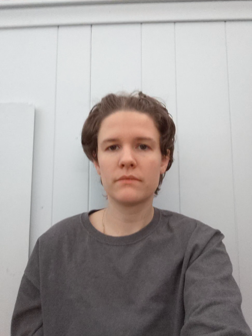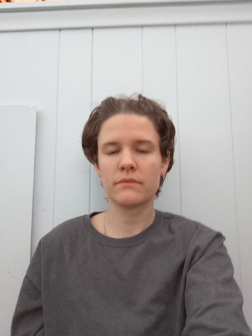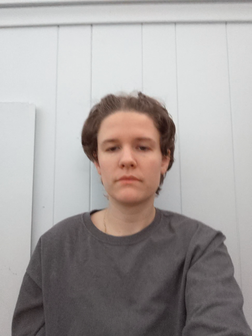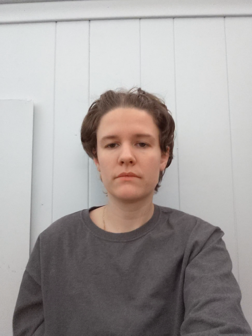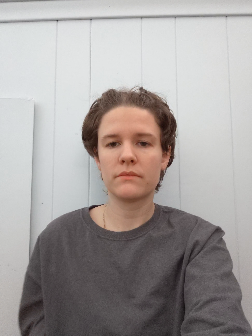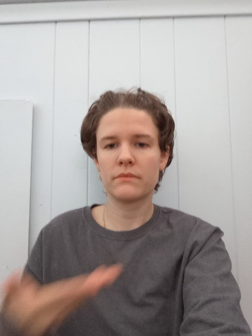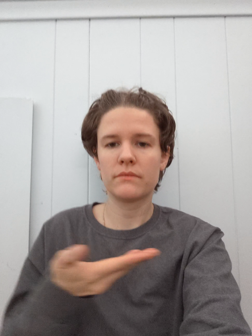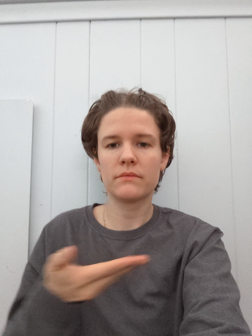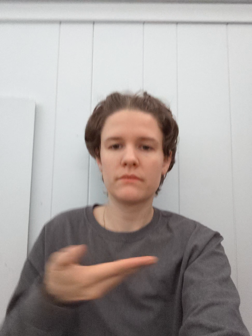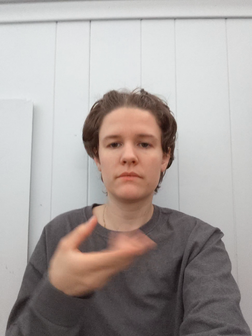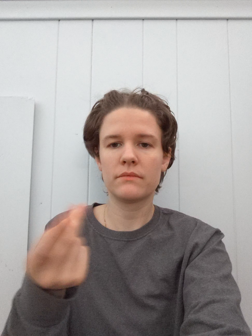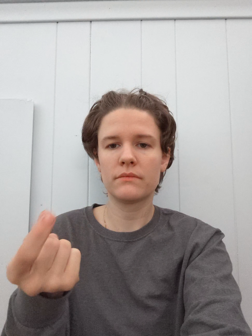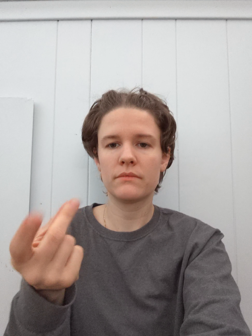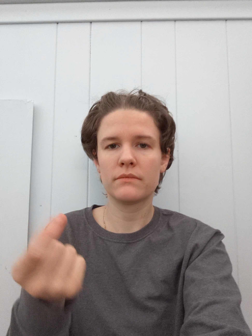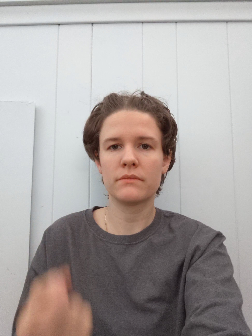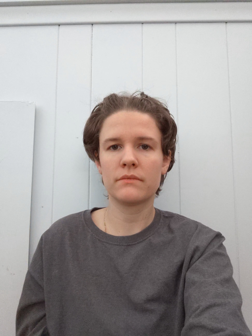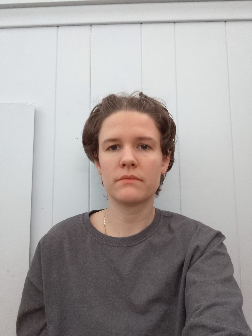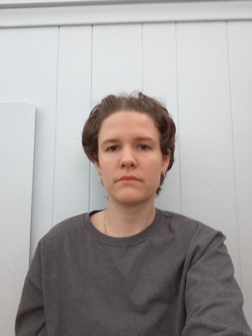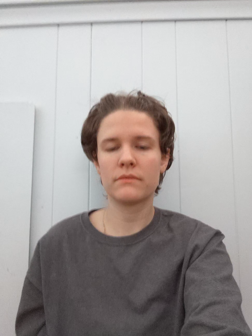puppy